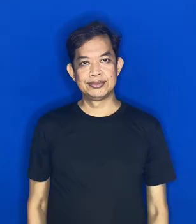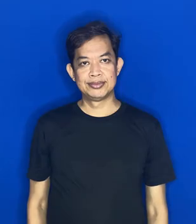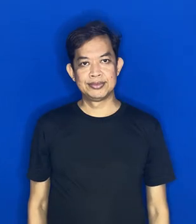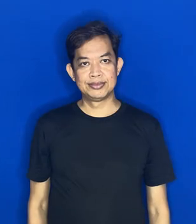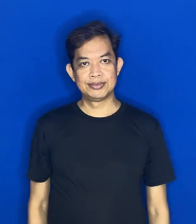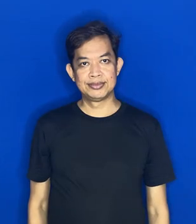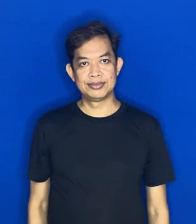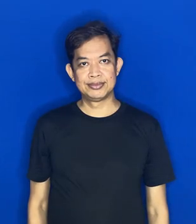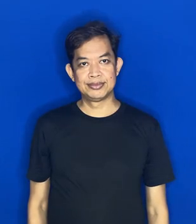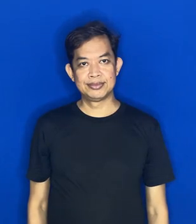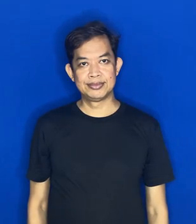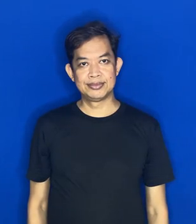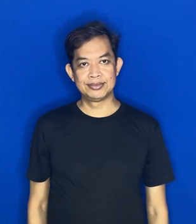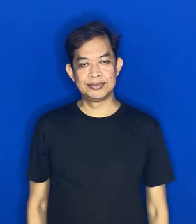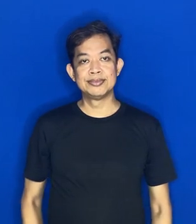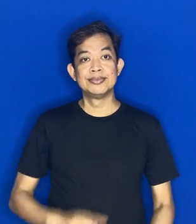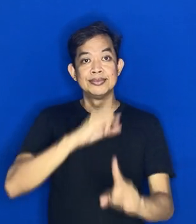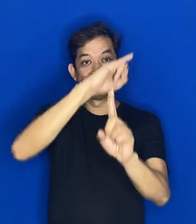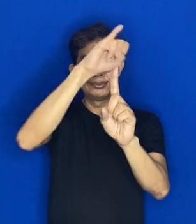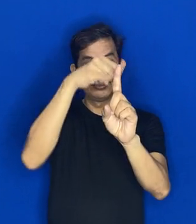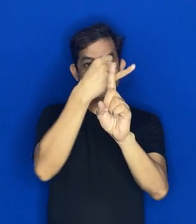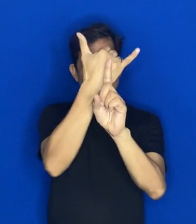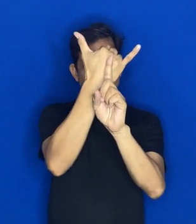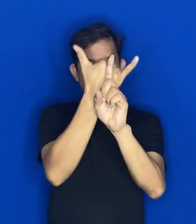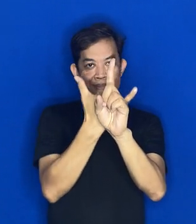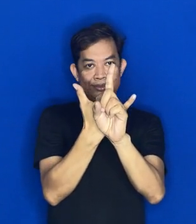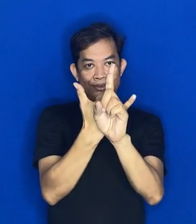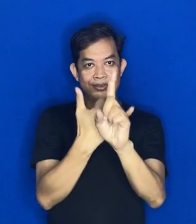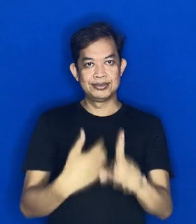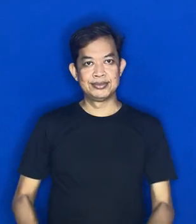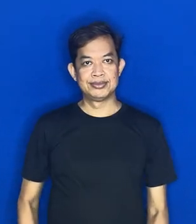july